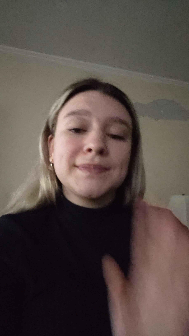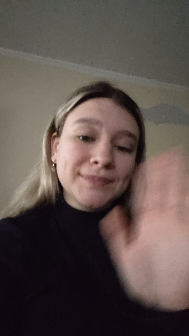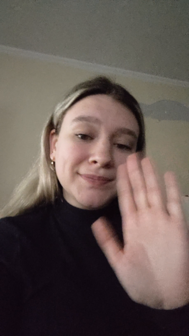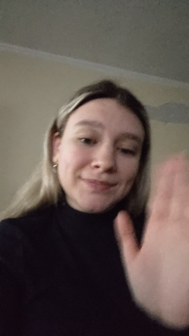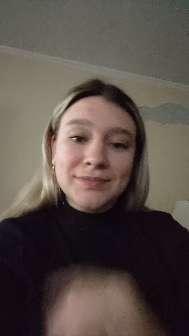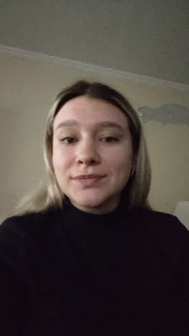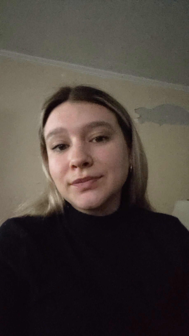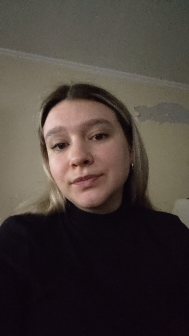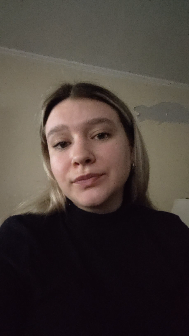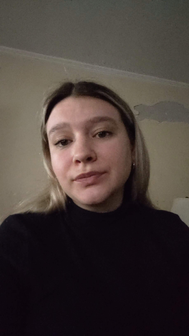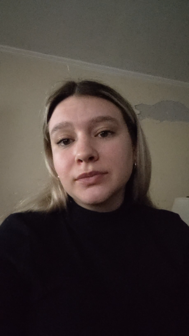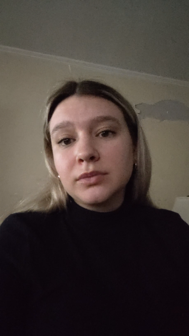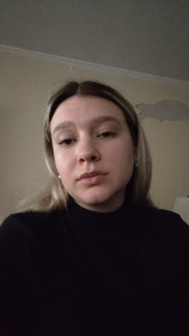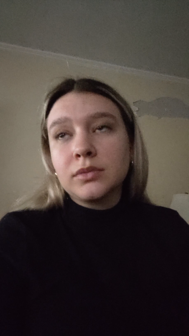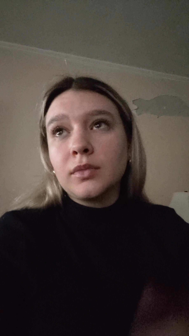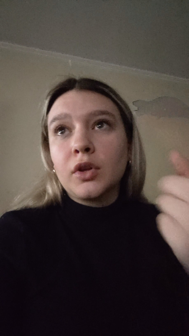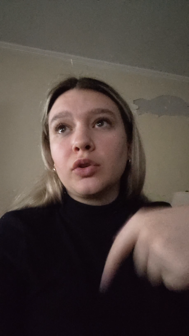around